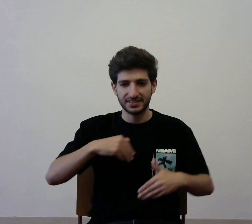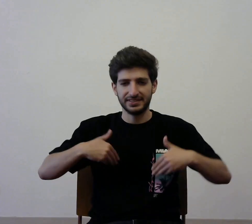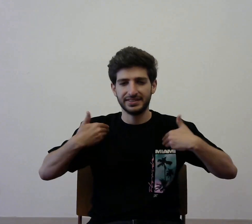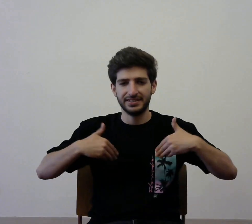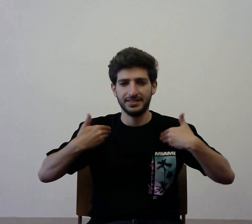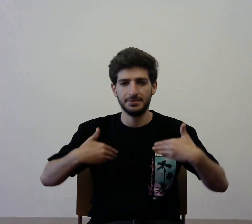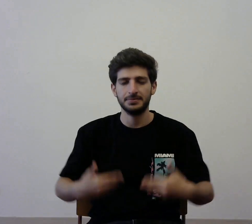salam